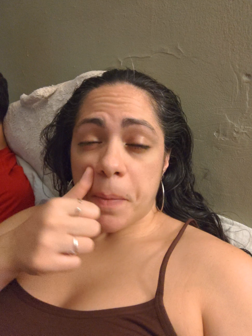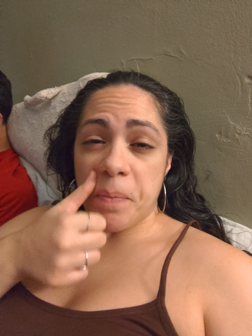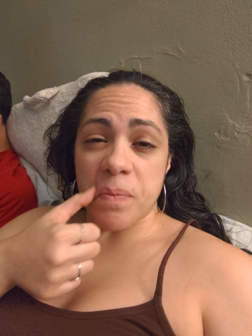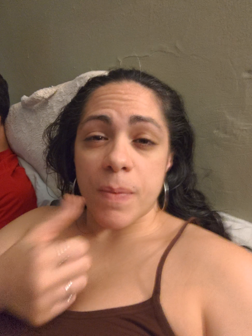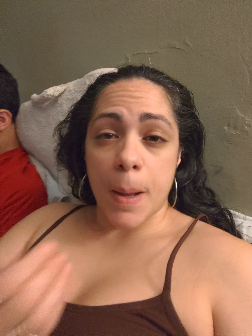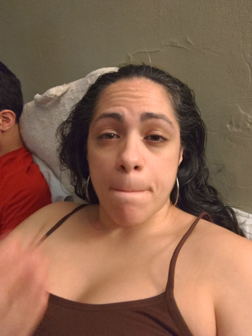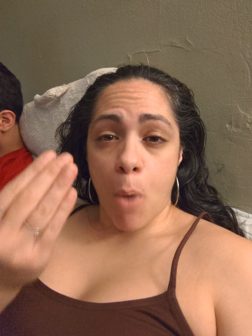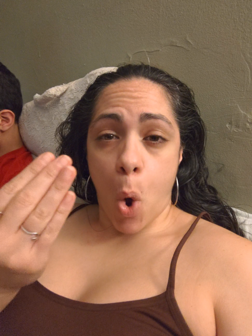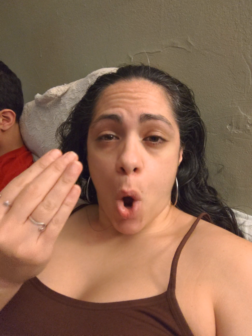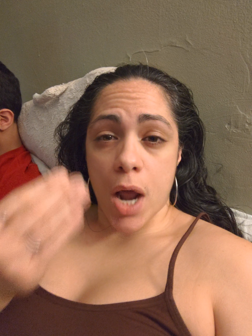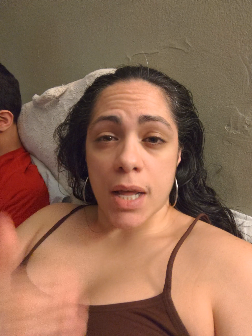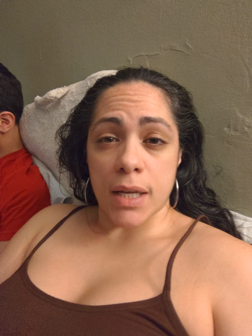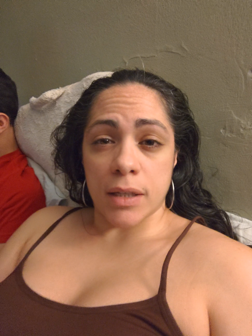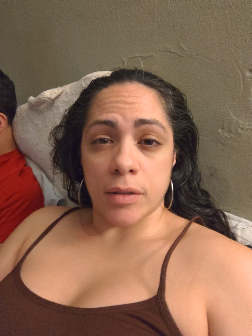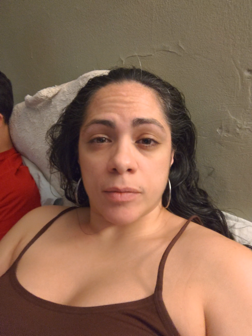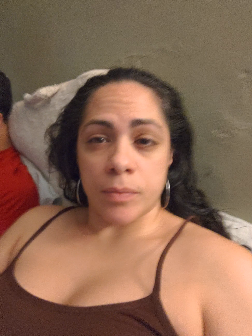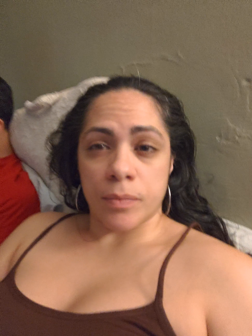morning